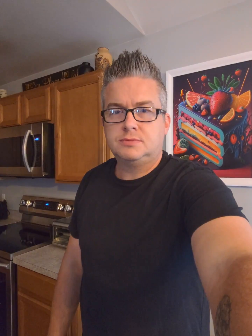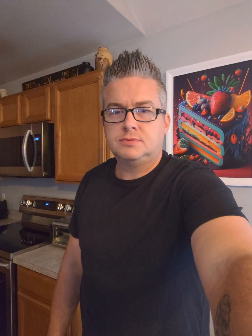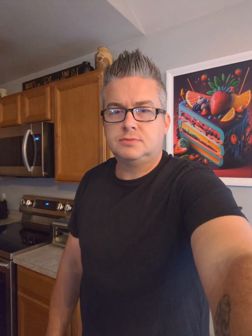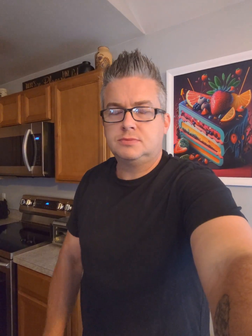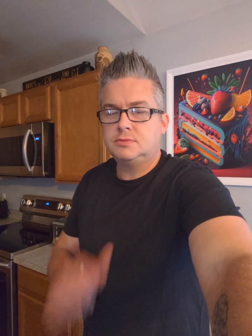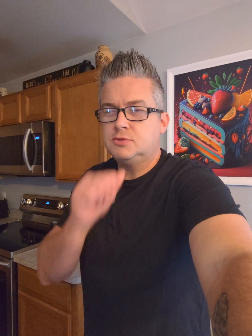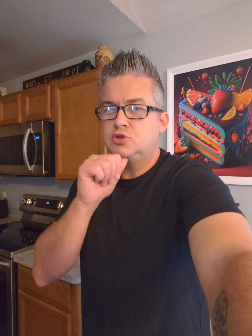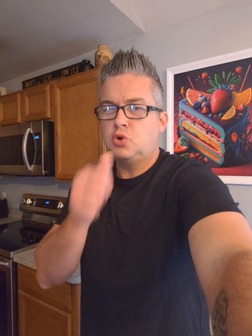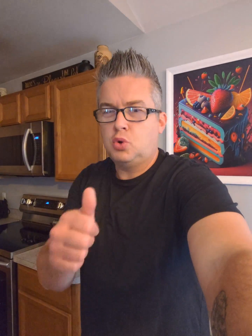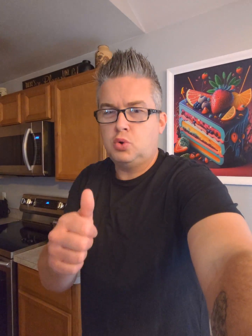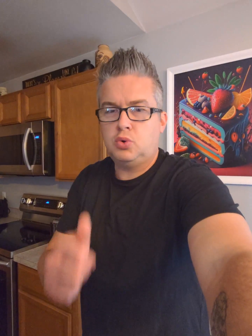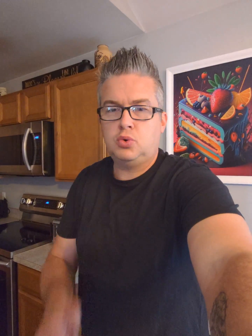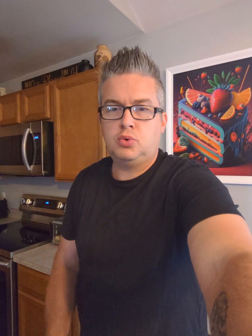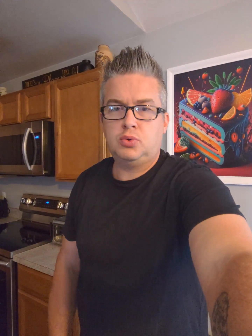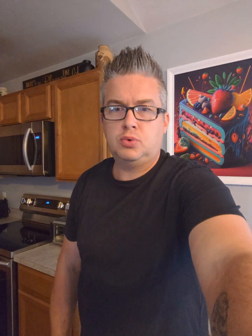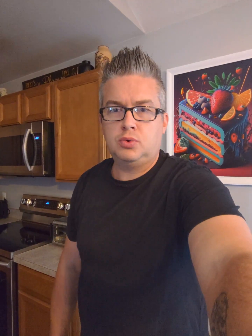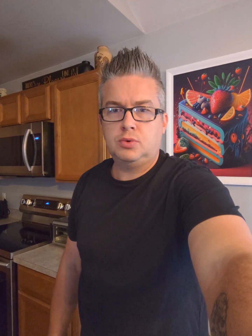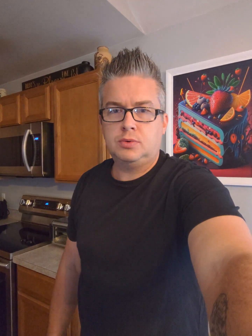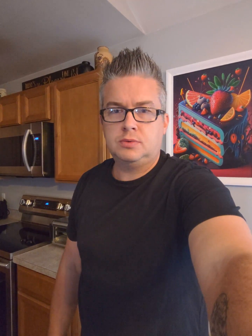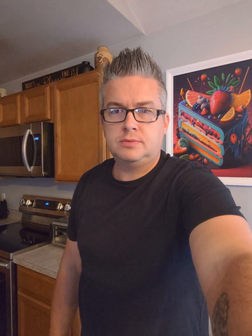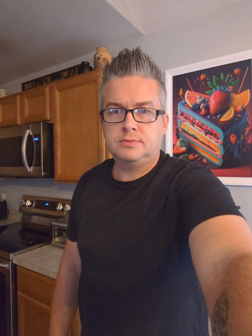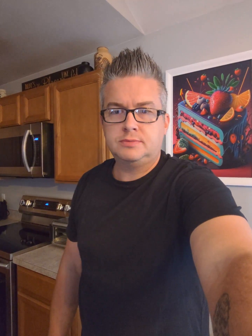don't